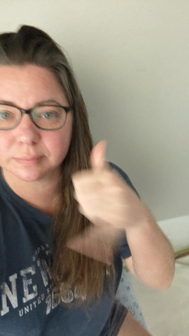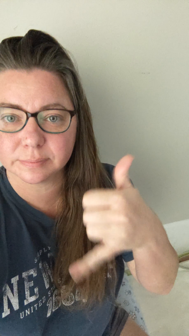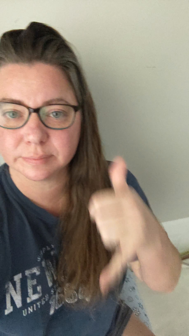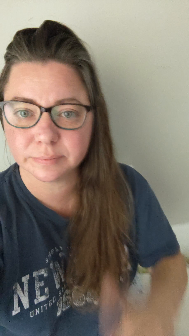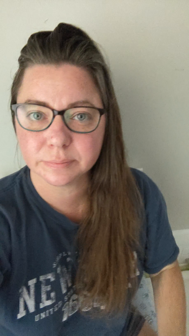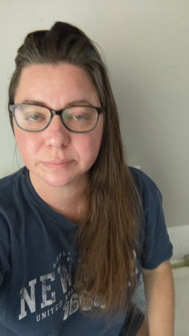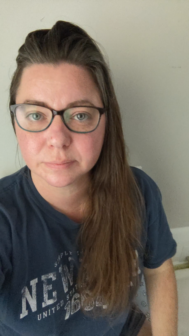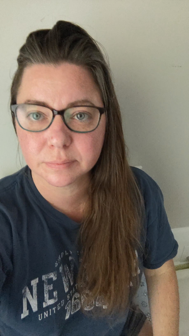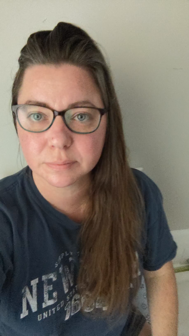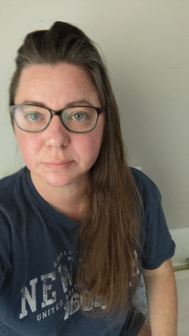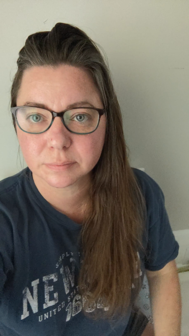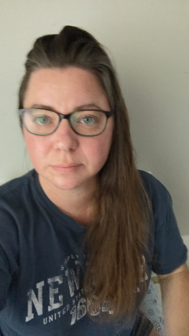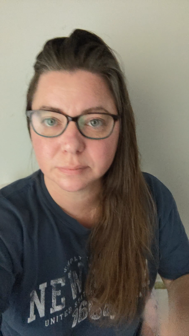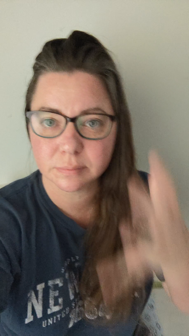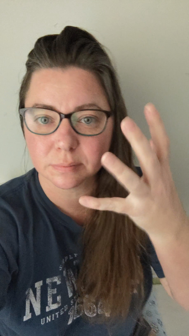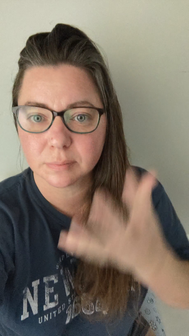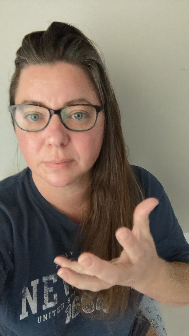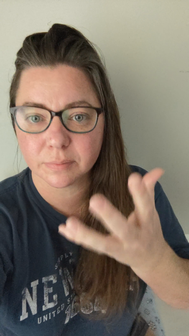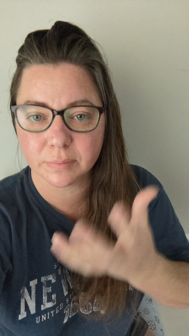heavy